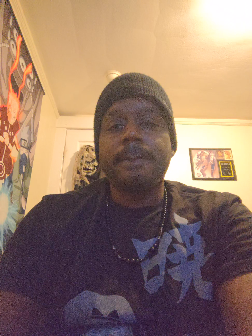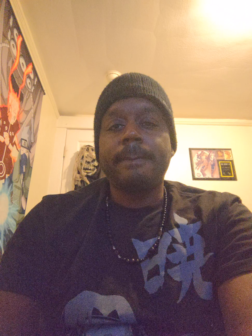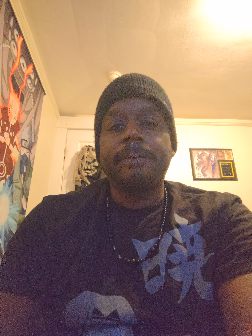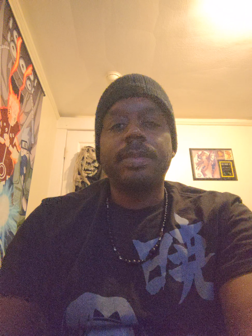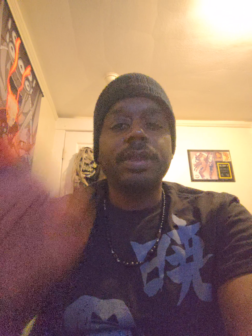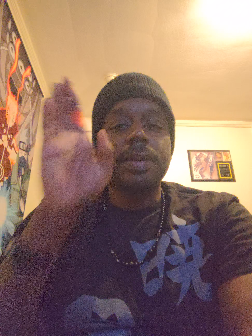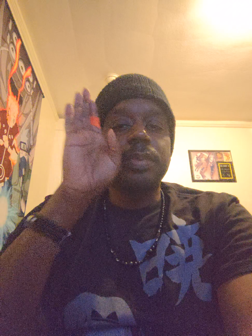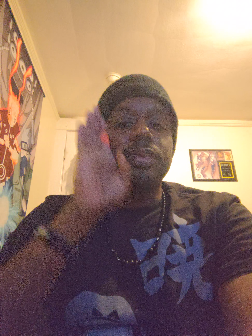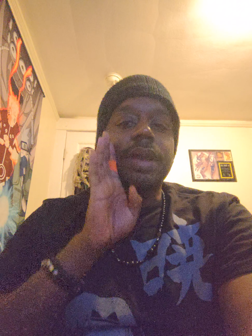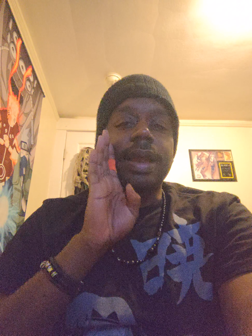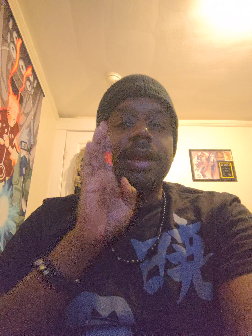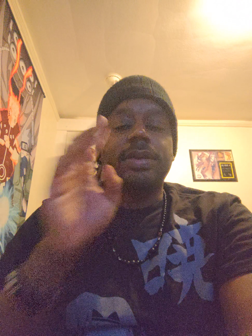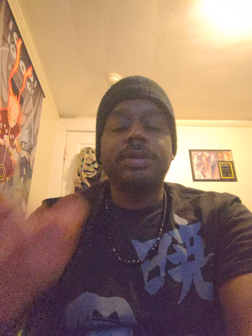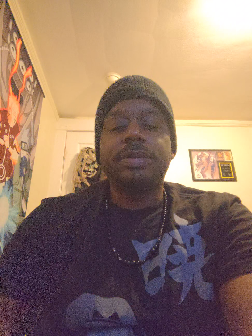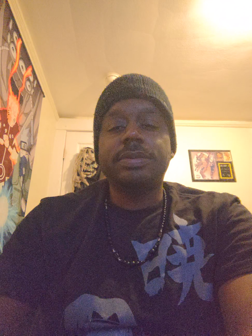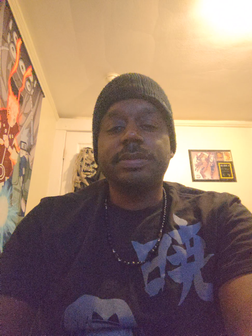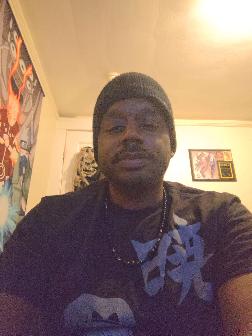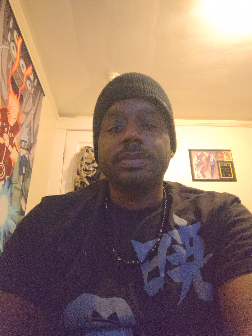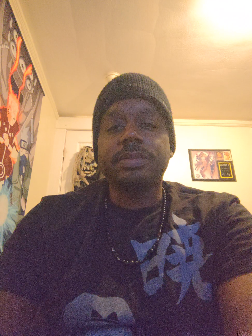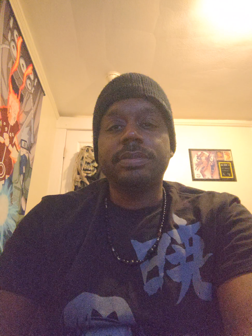brown